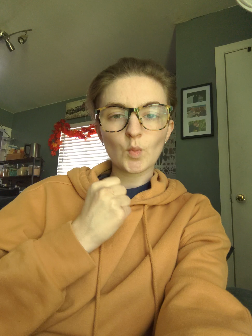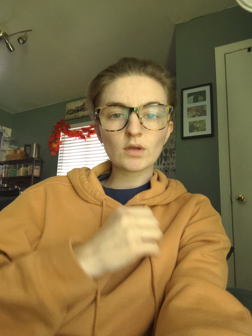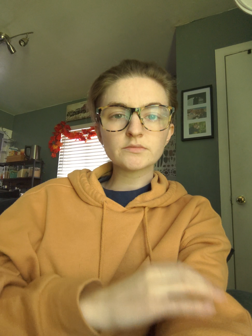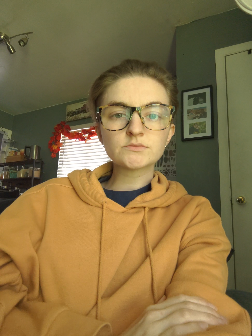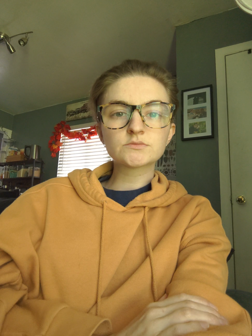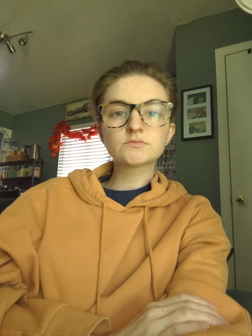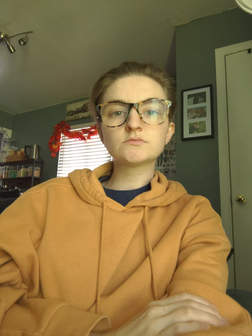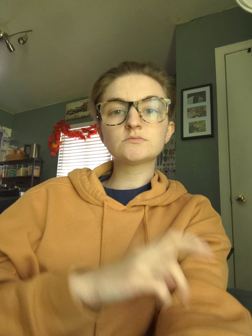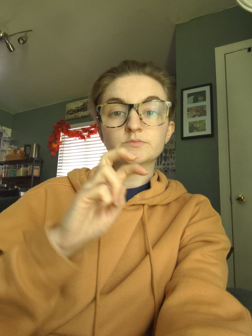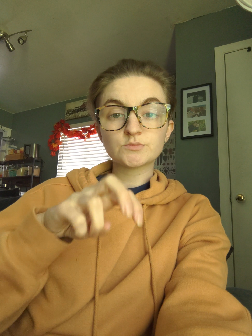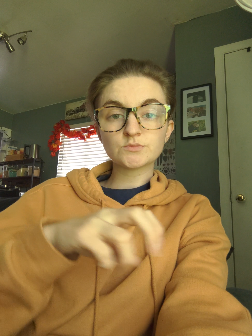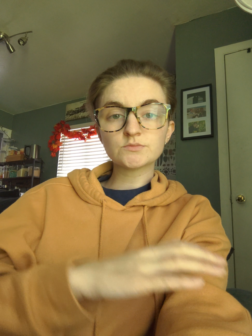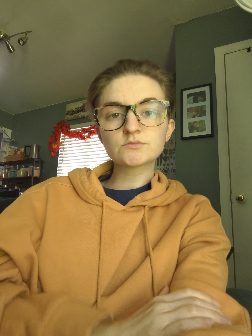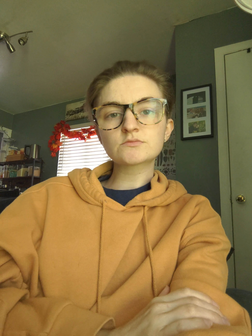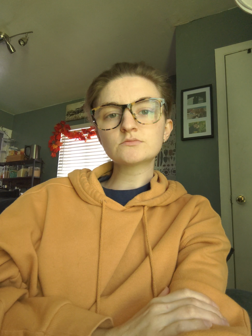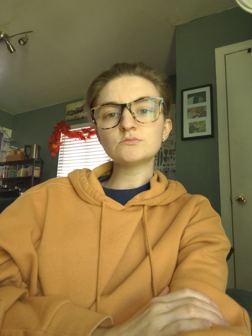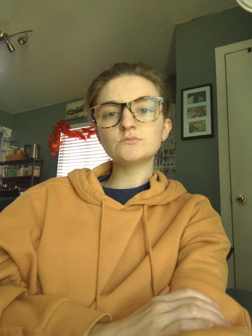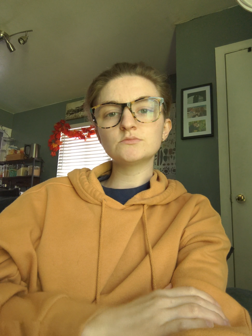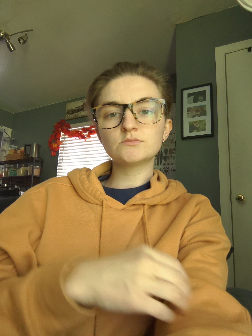potato